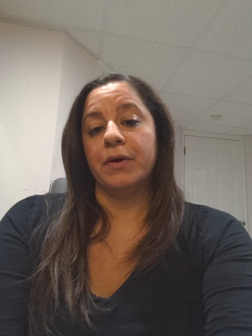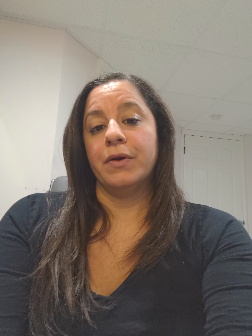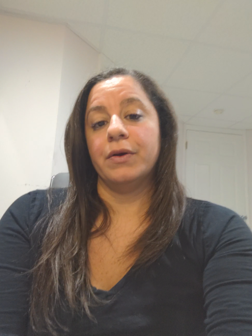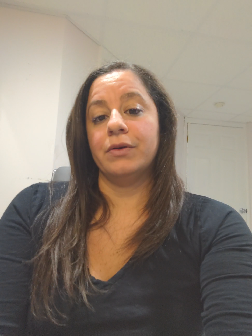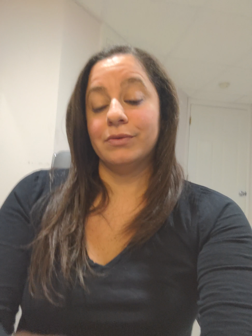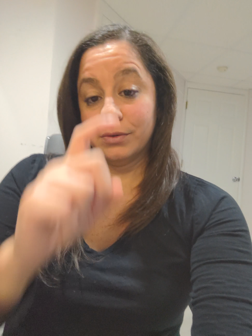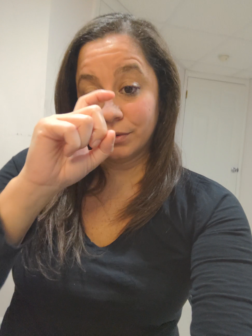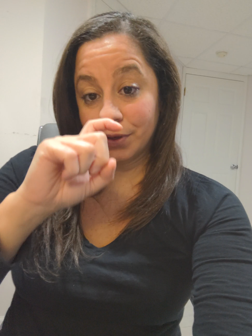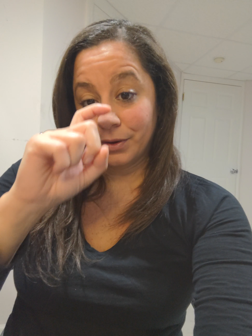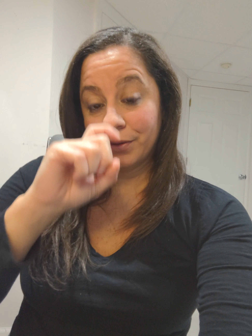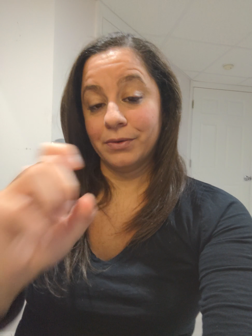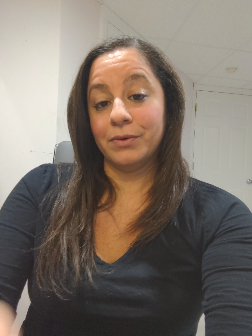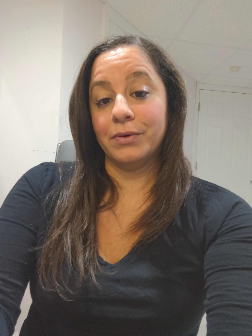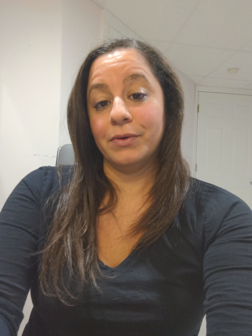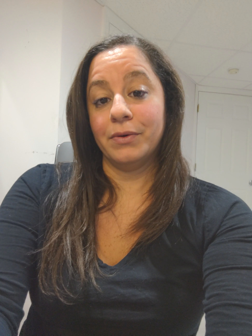doll